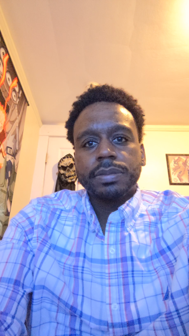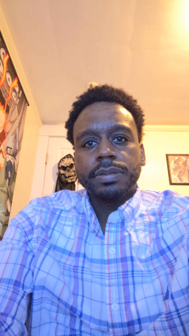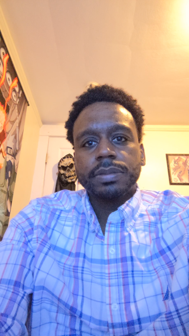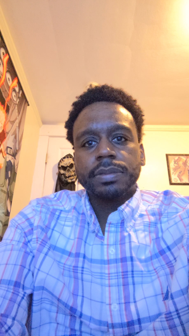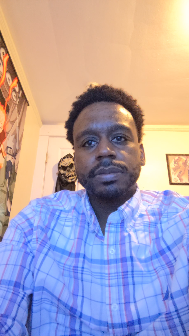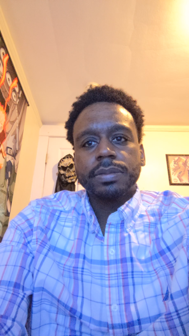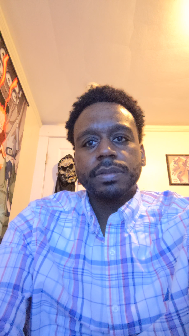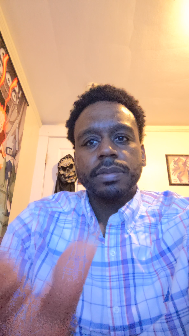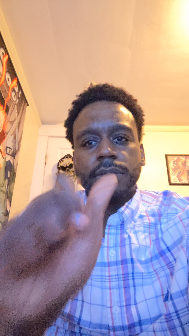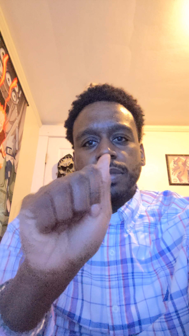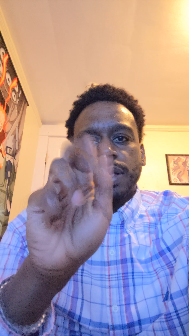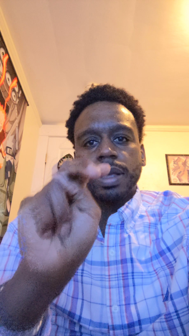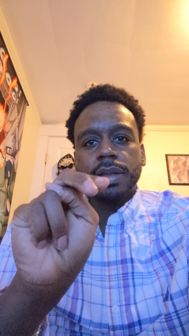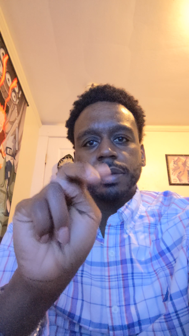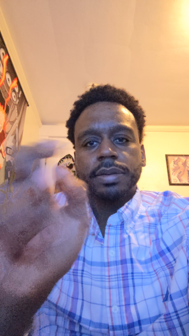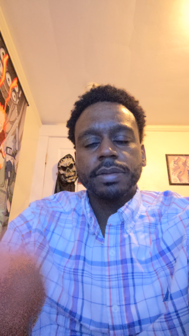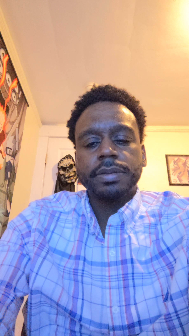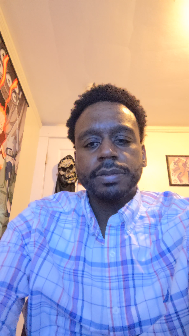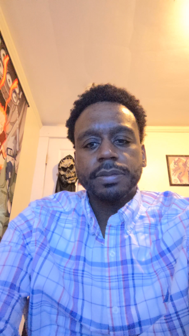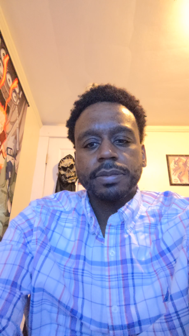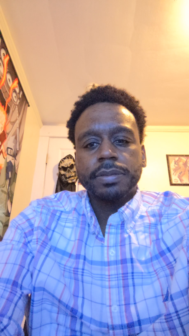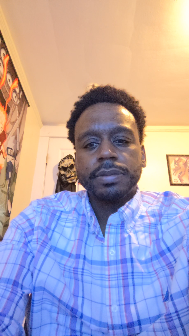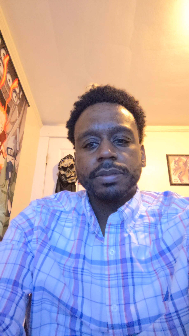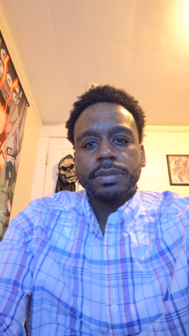an